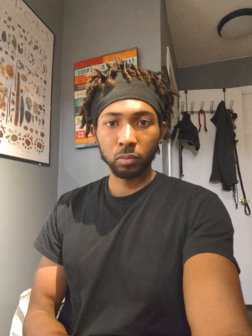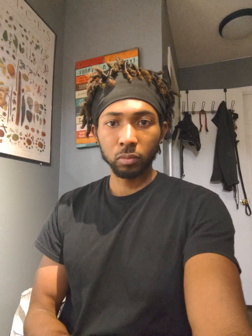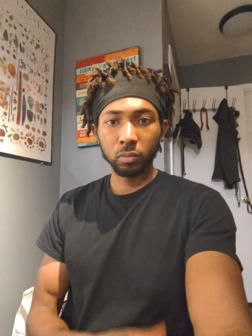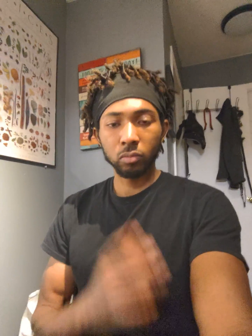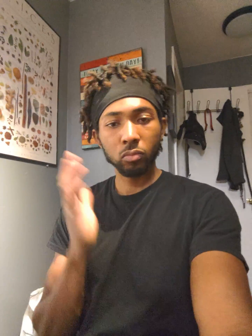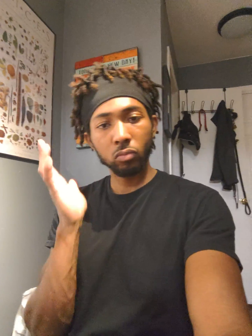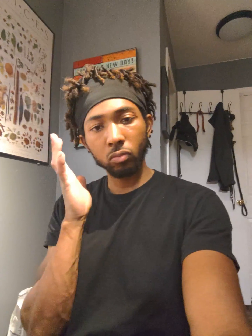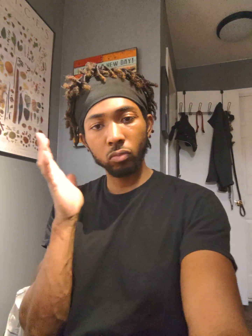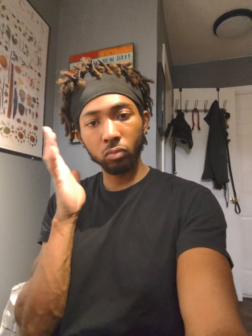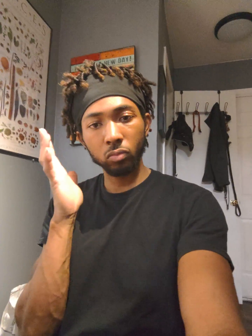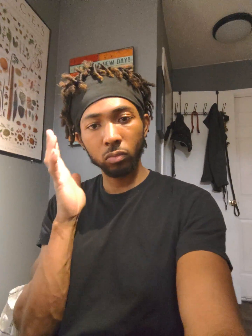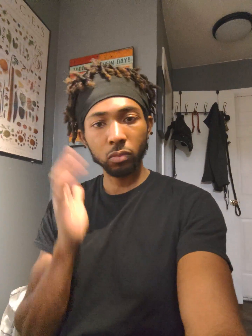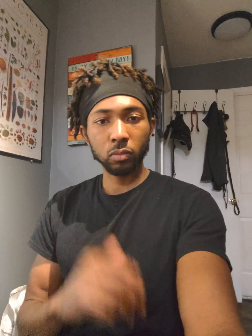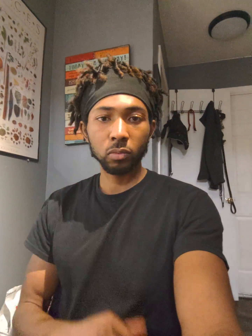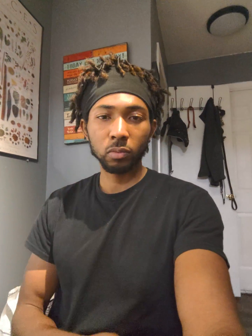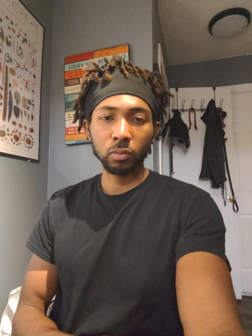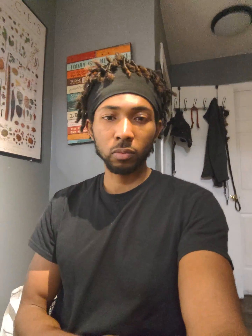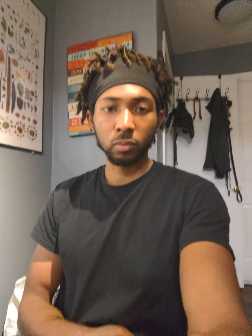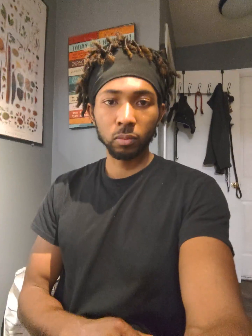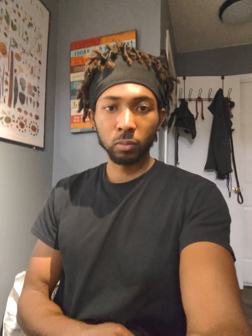pillow